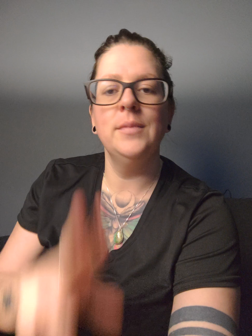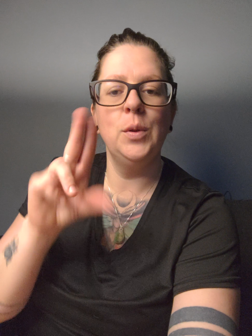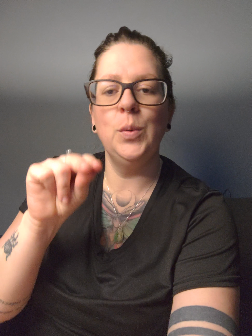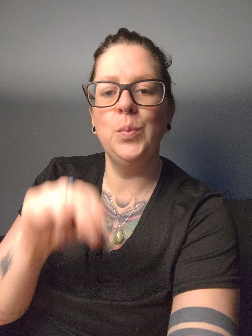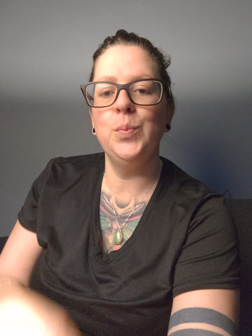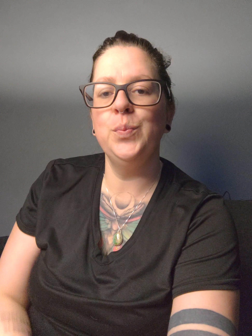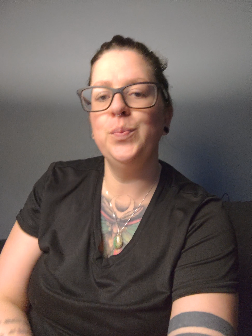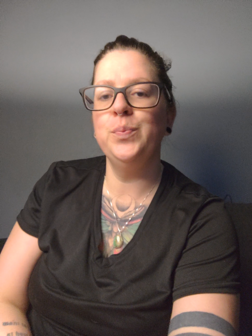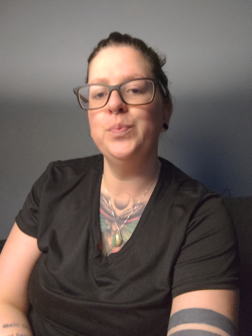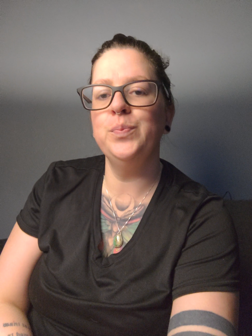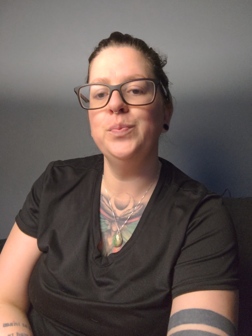no